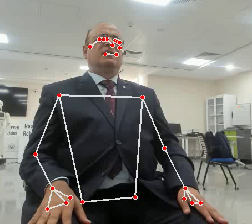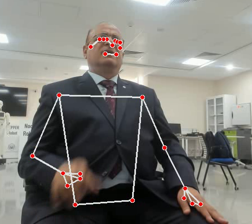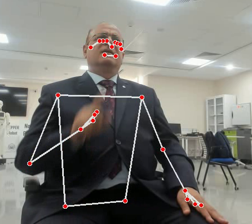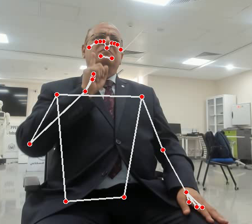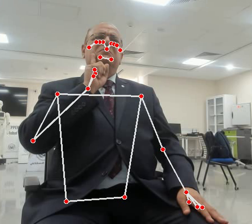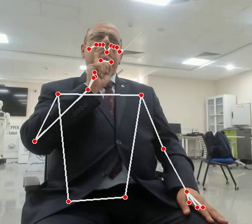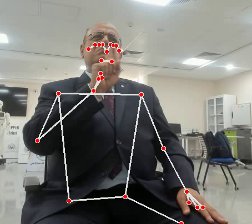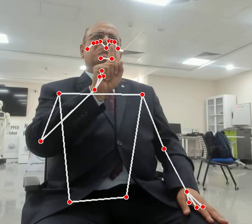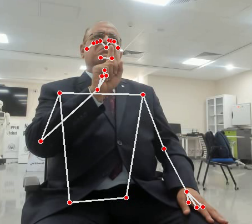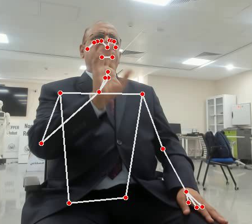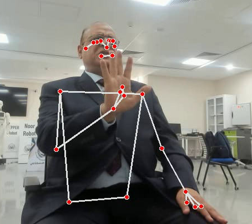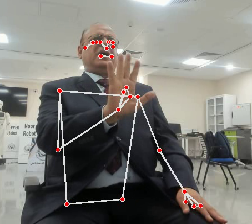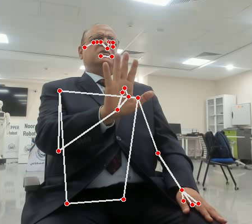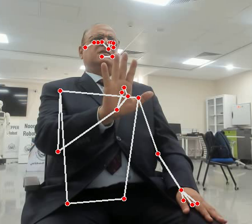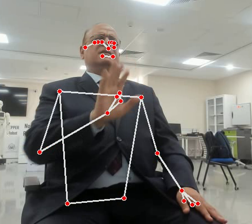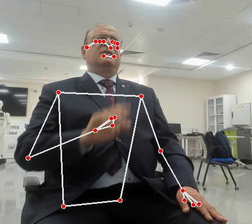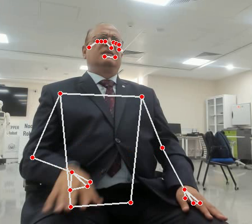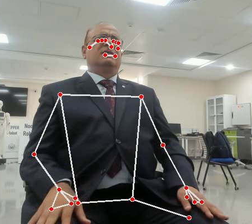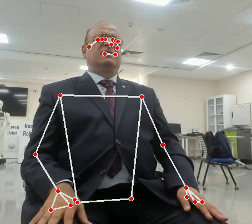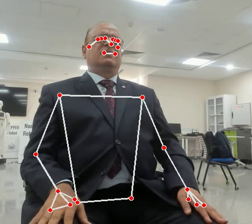msh 3waz